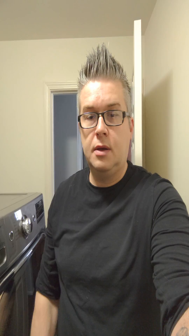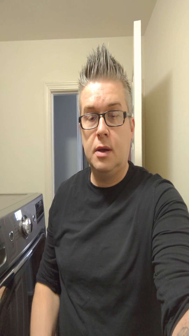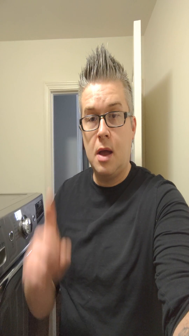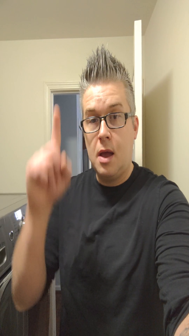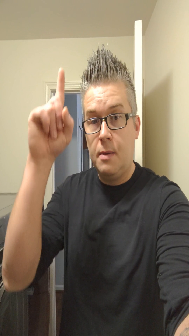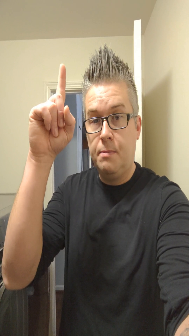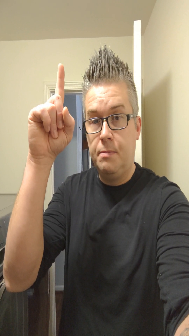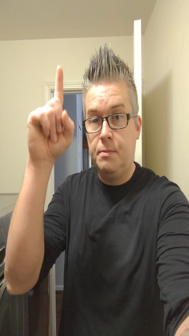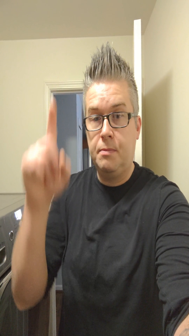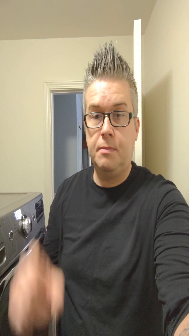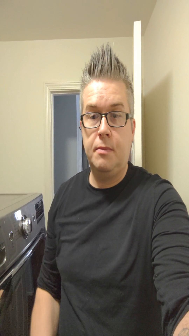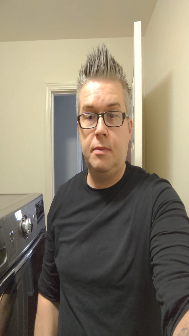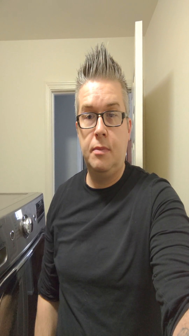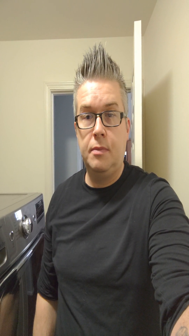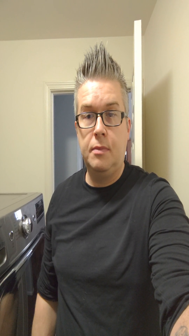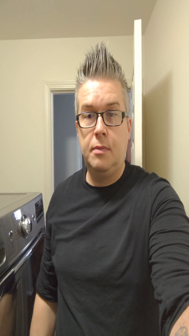up